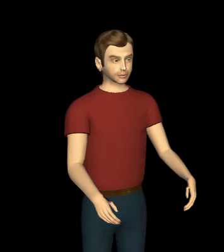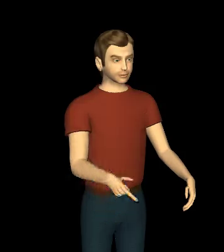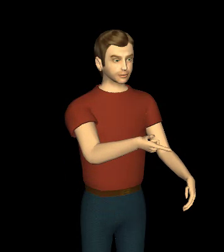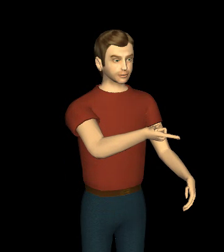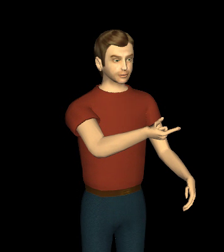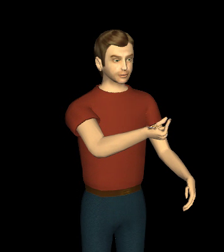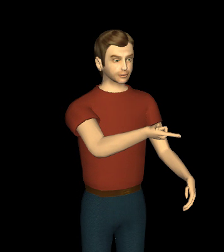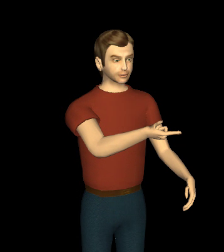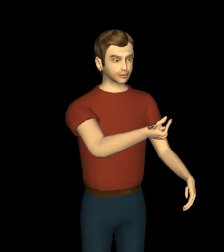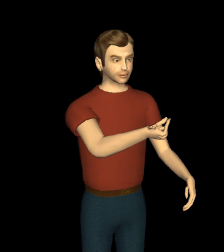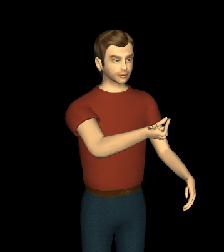مزدوج